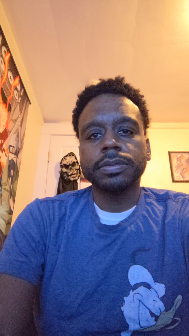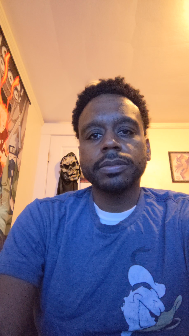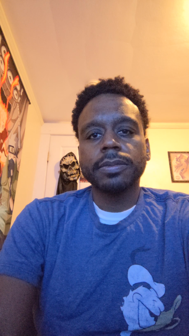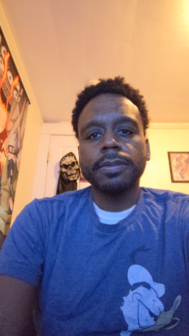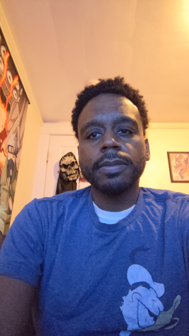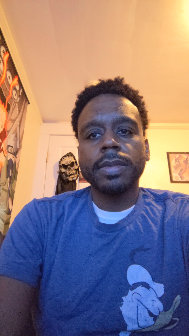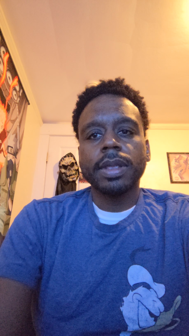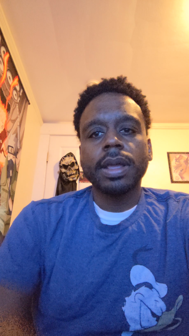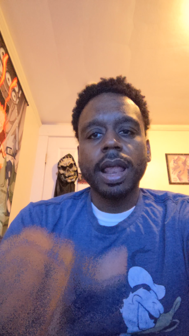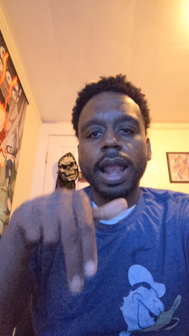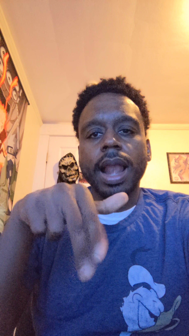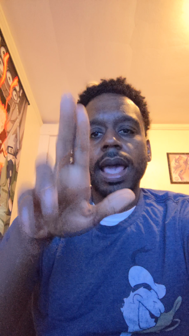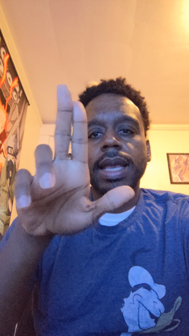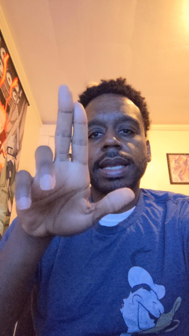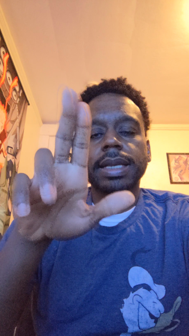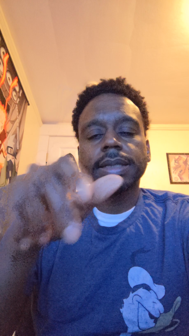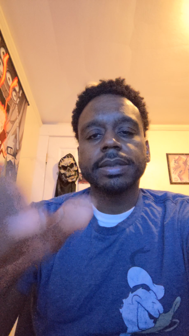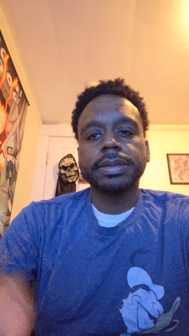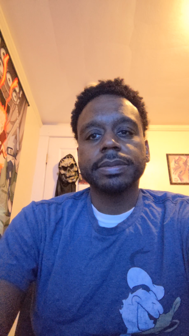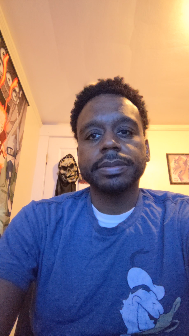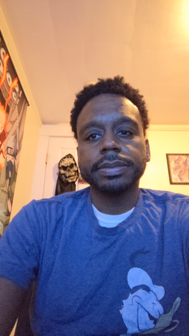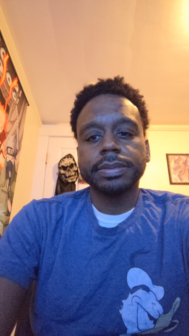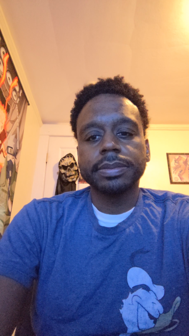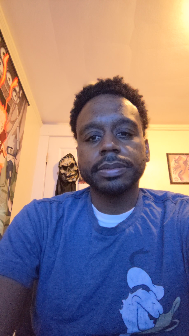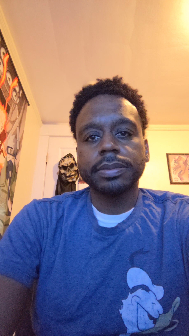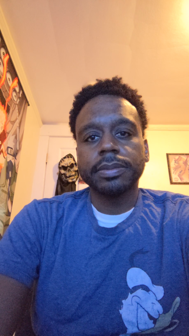lick